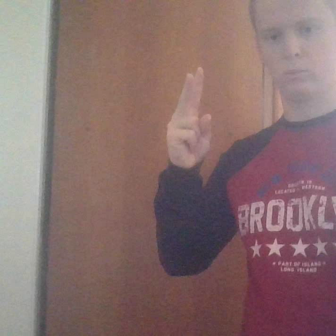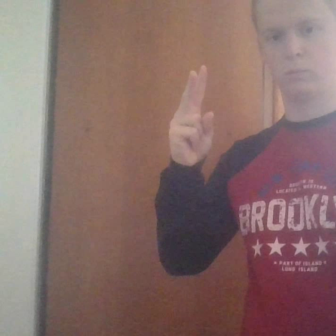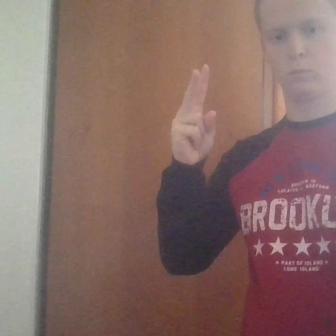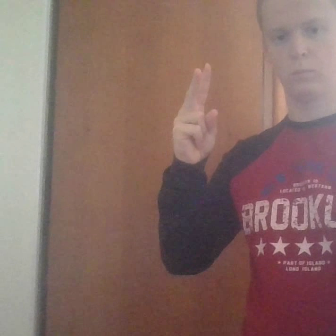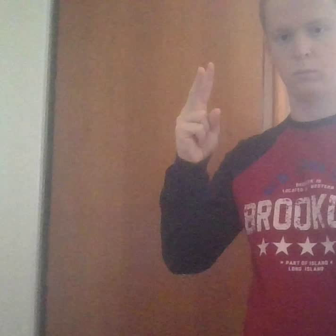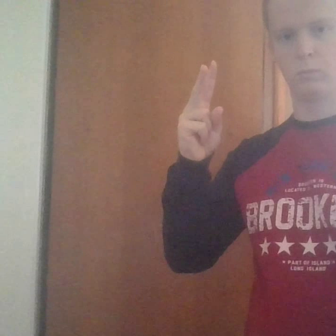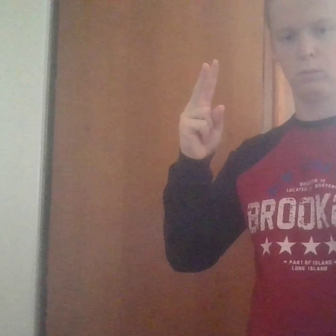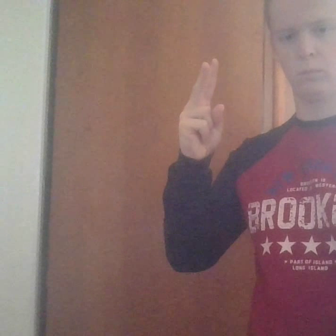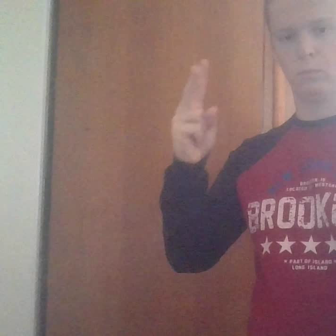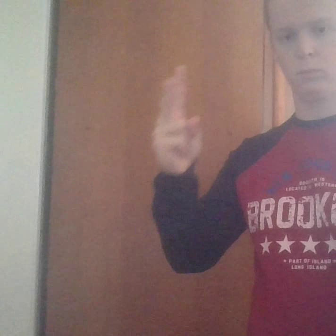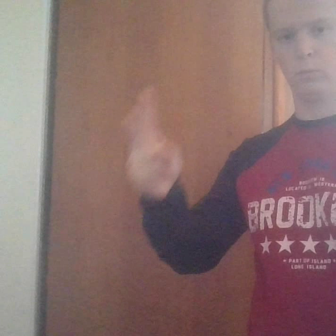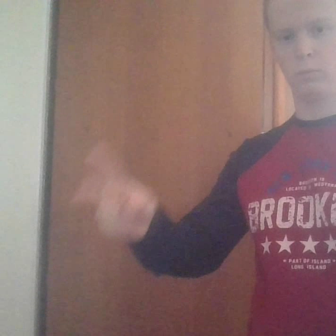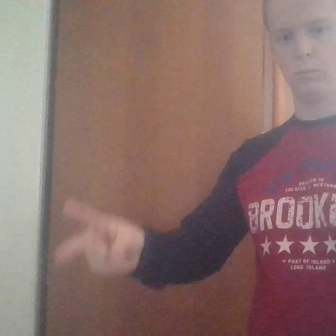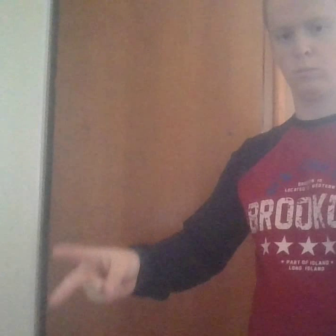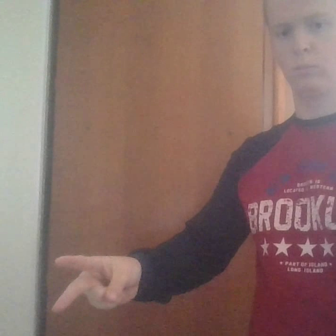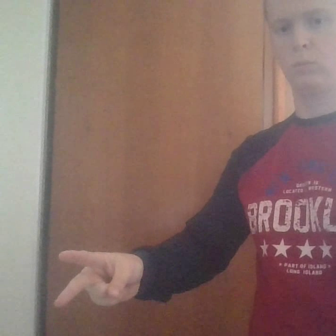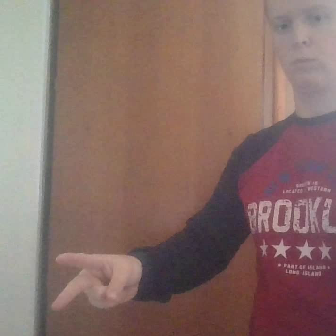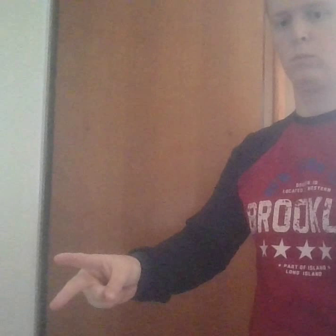К